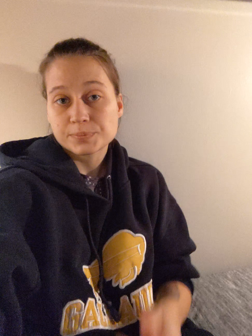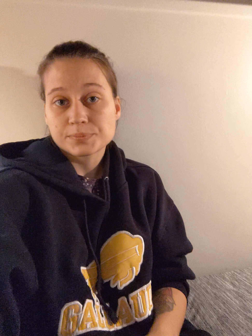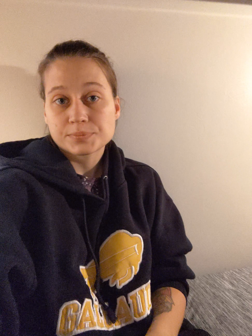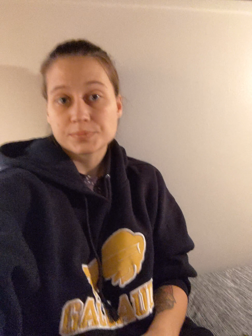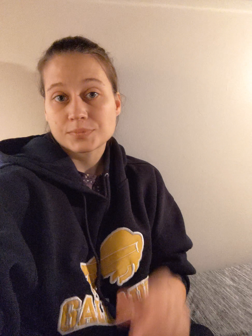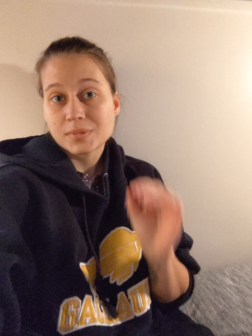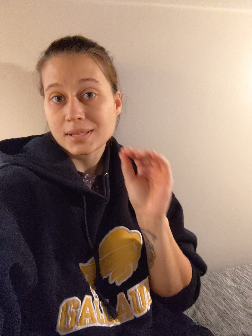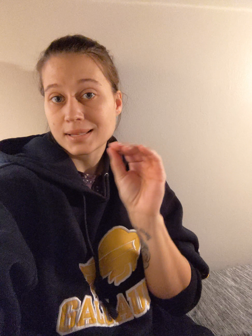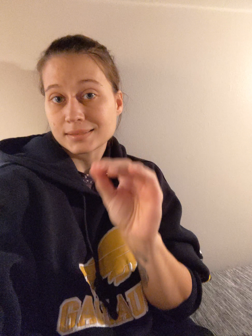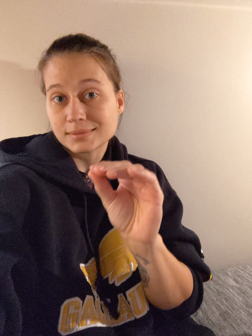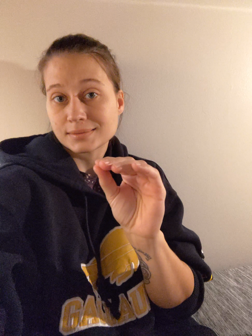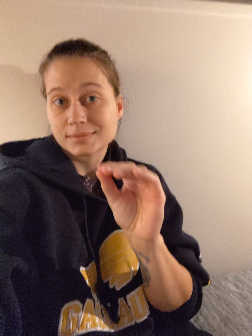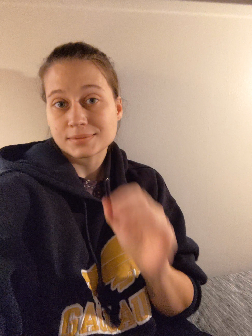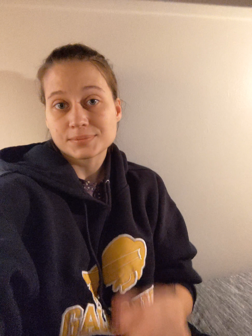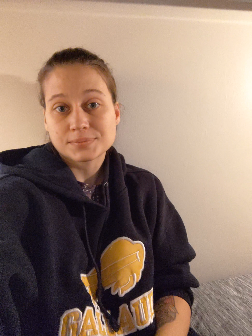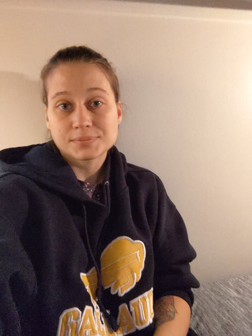kiss